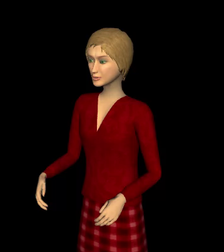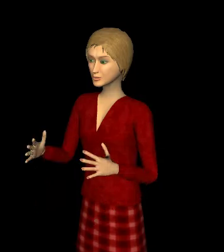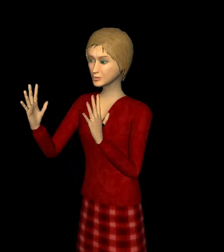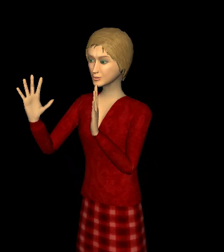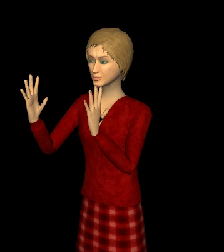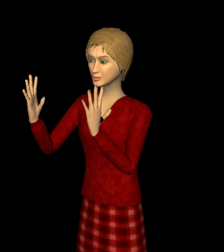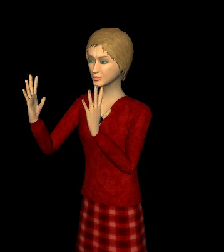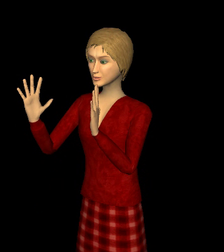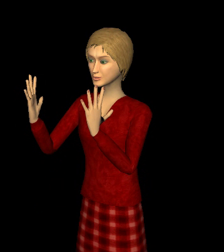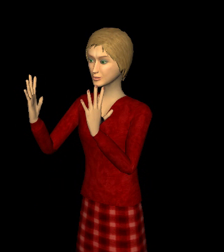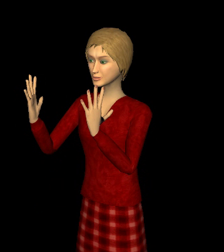أحسنت